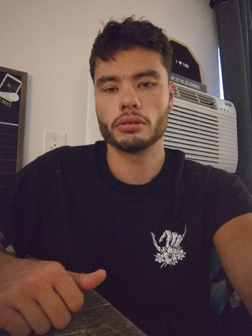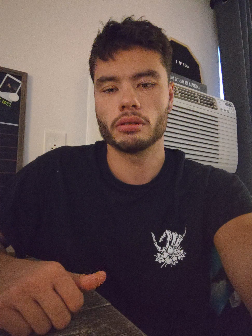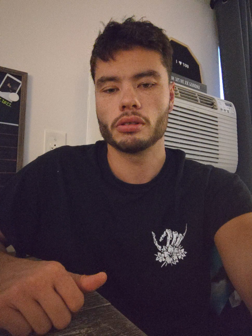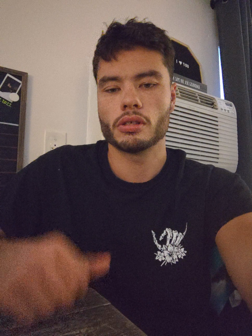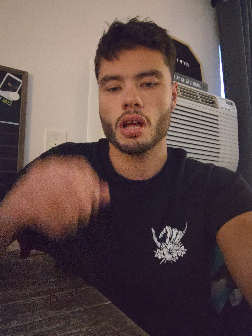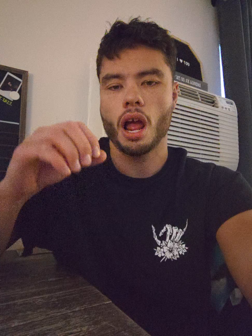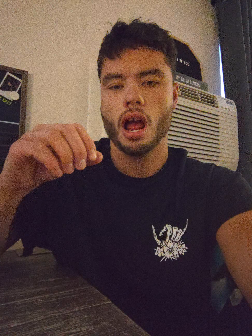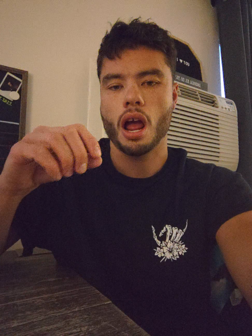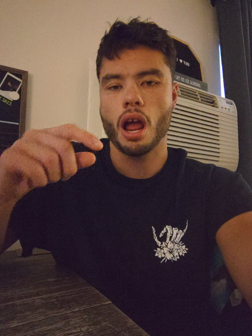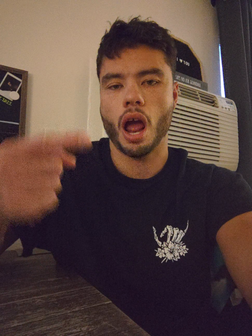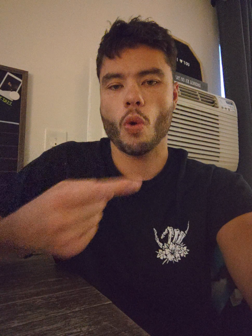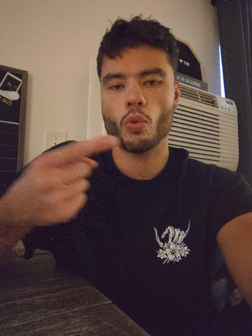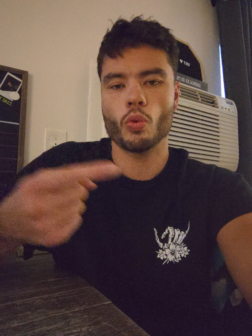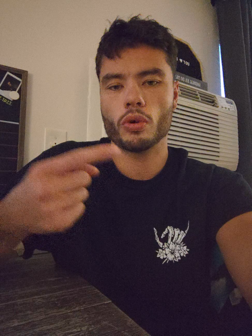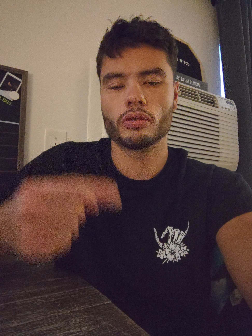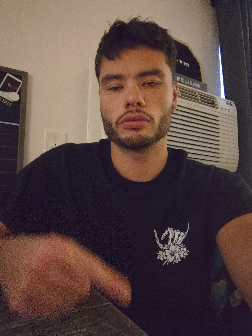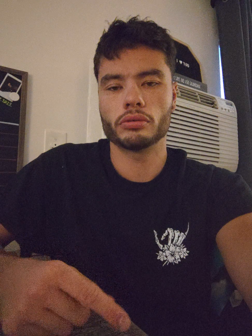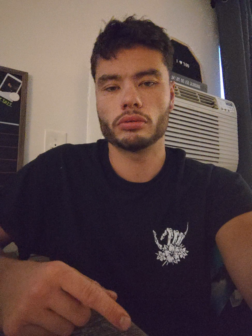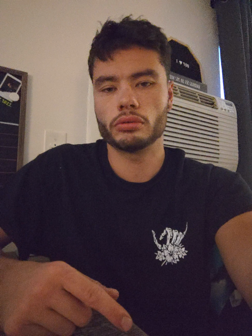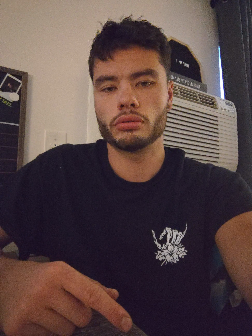owie